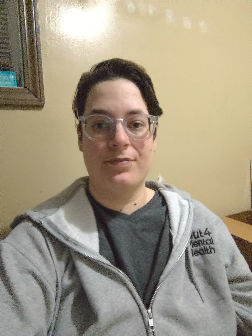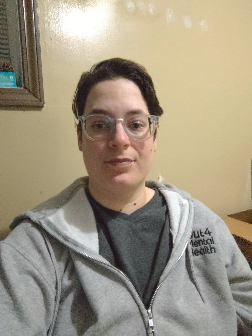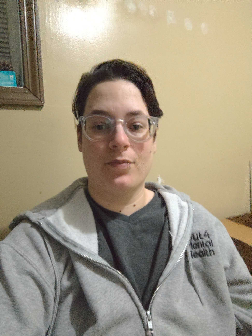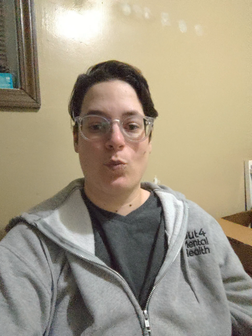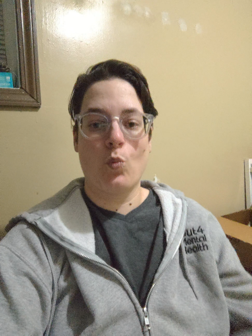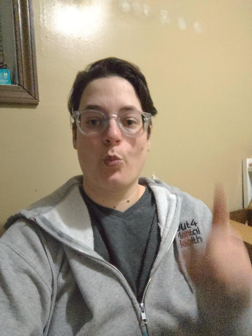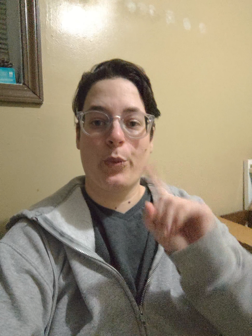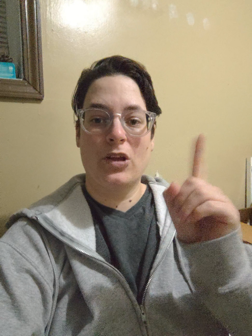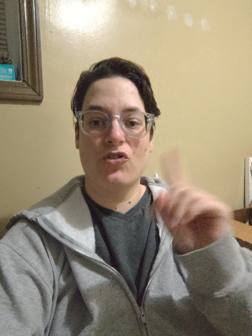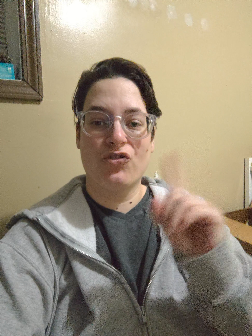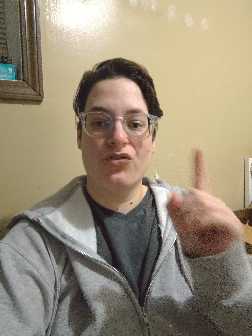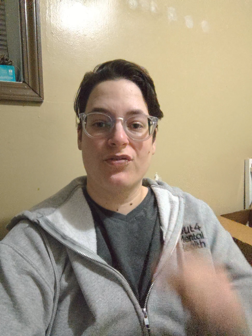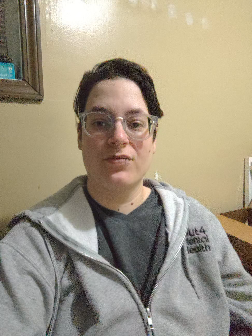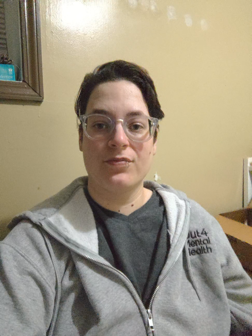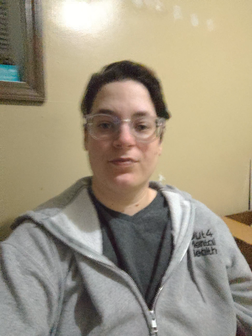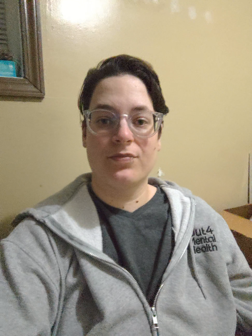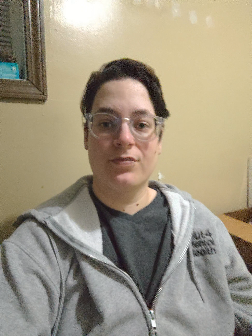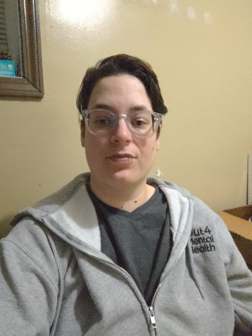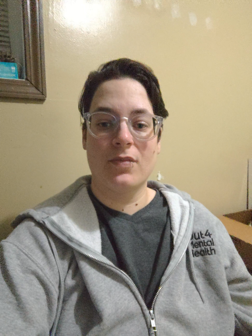where